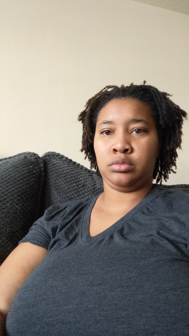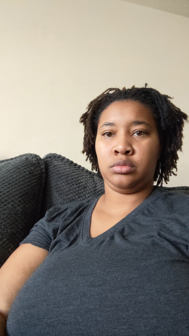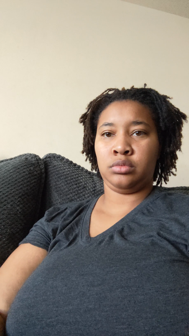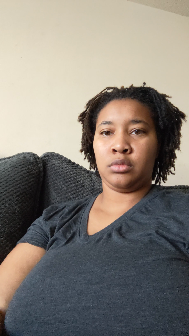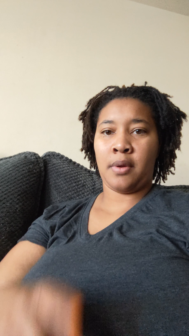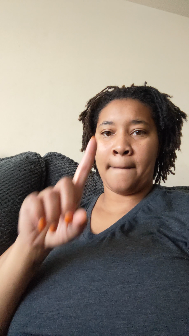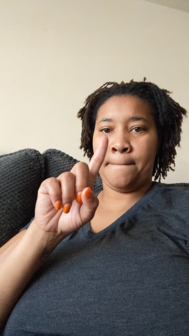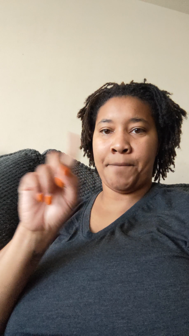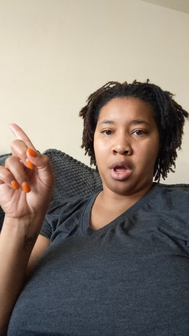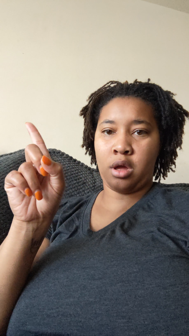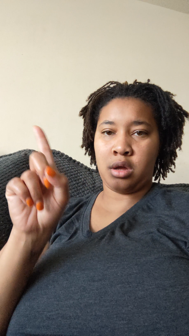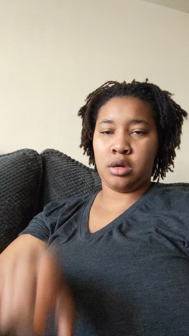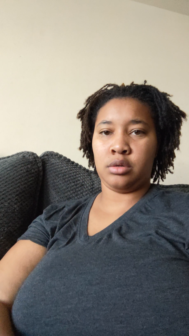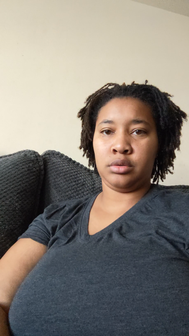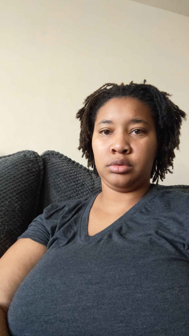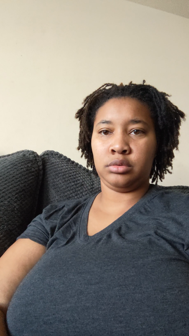but